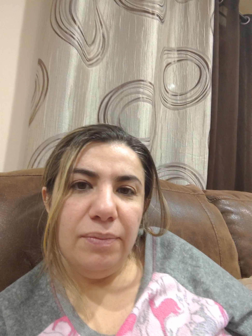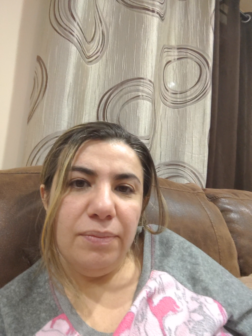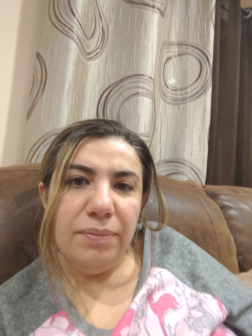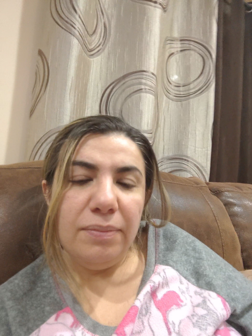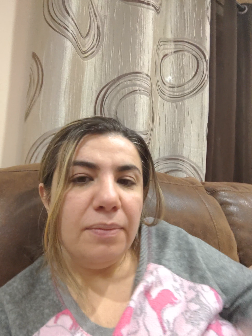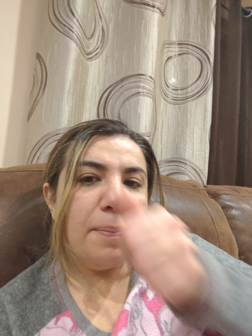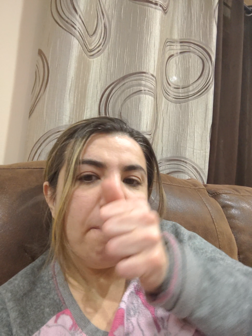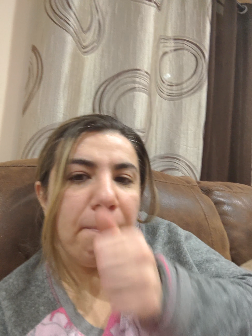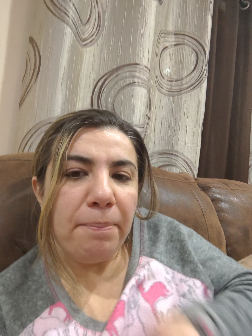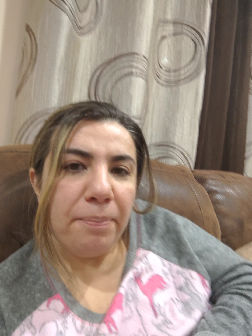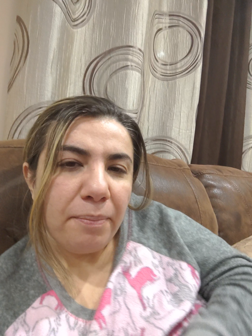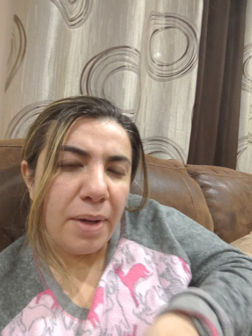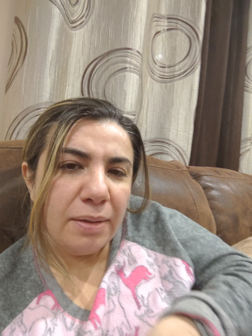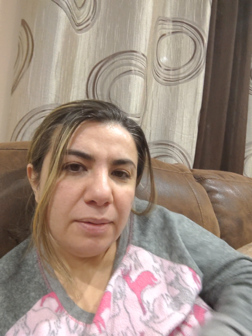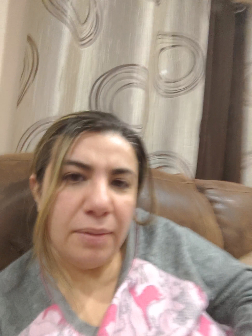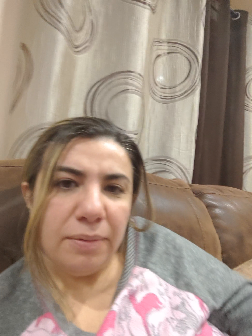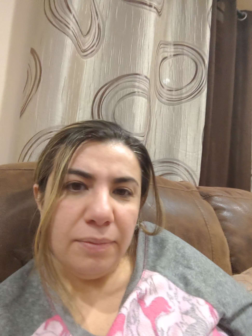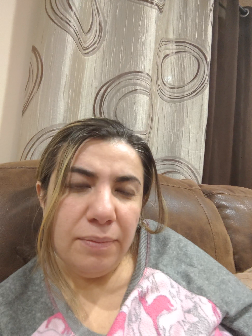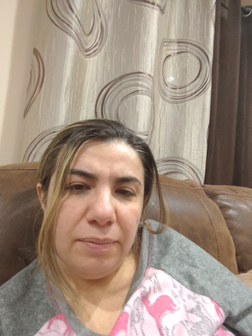hide